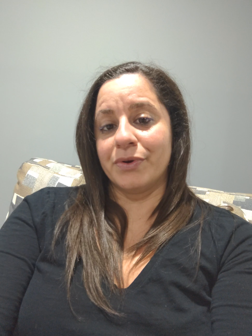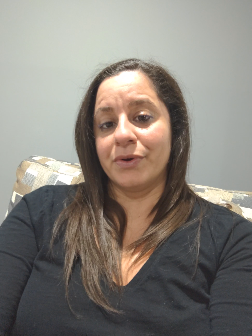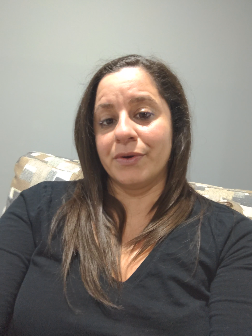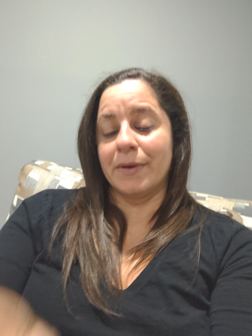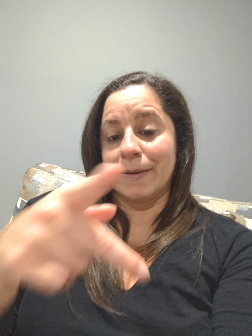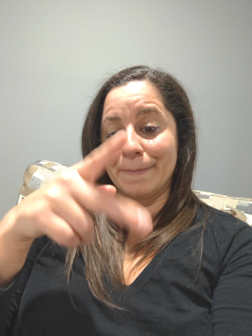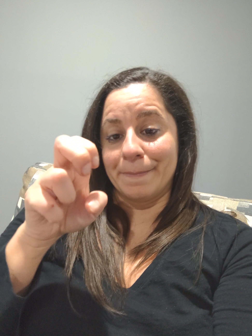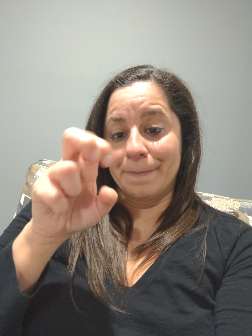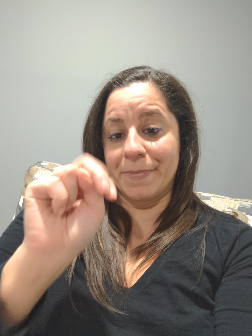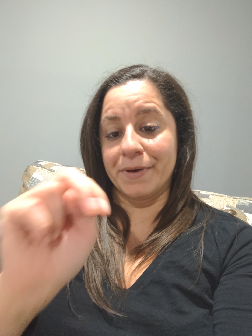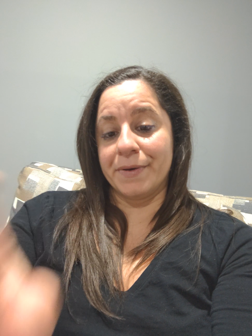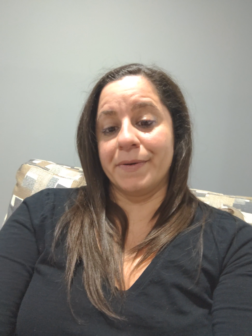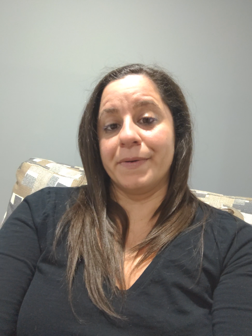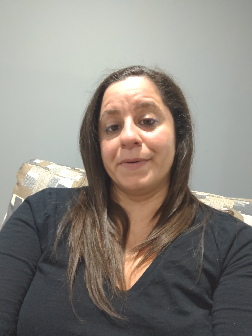pen